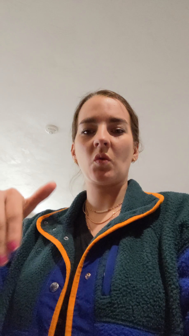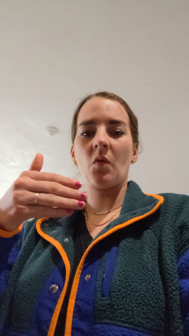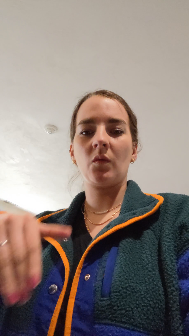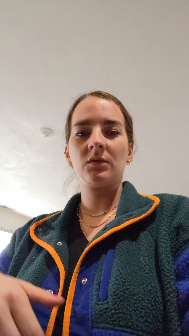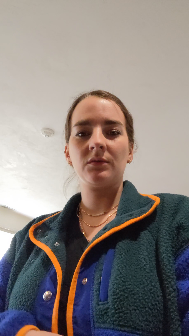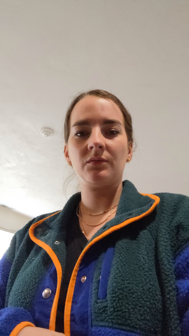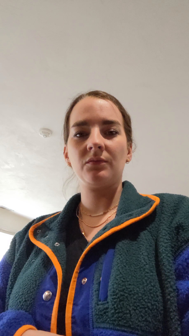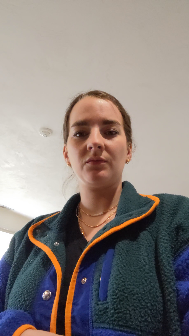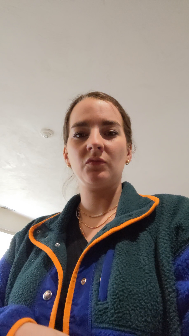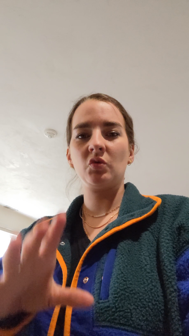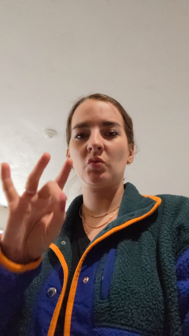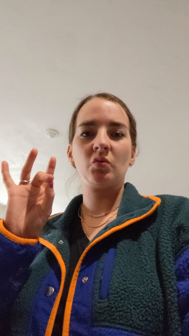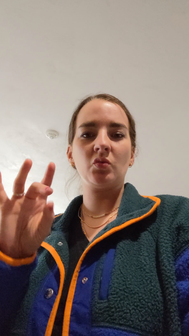choose